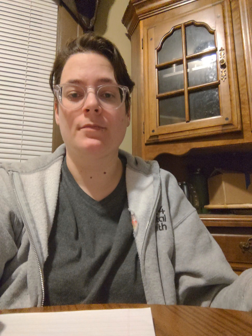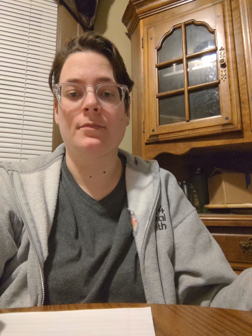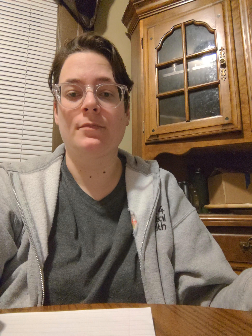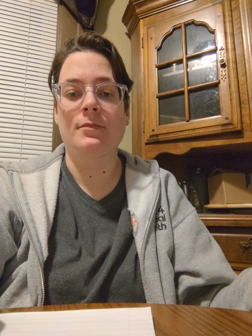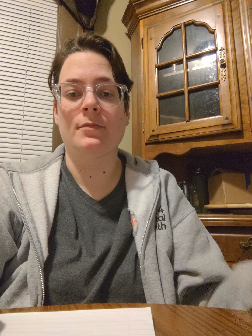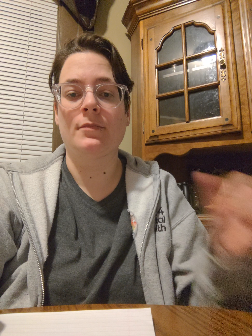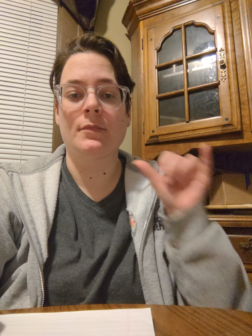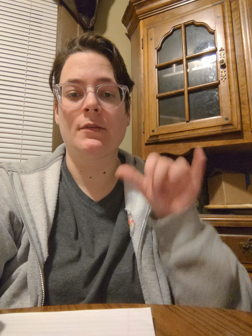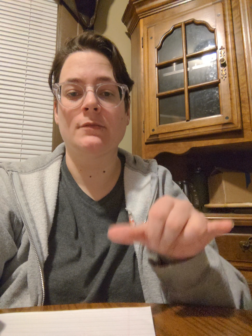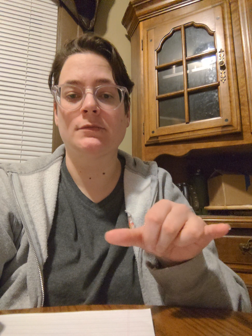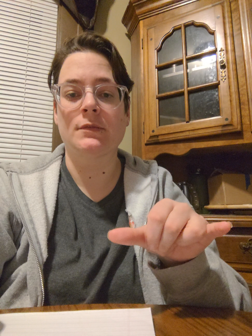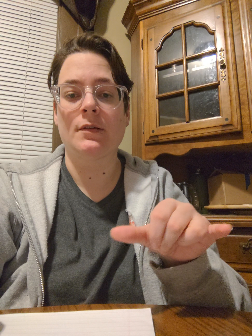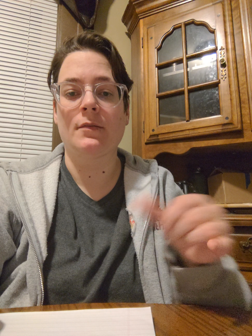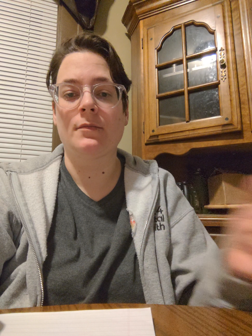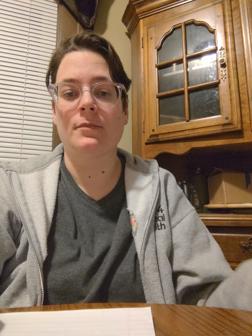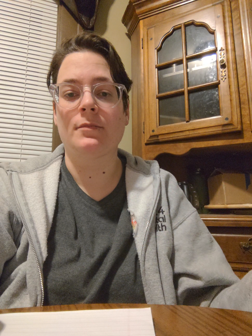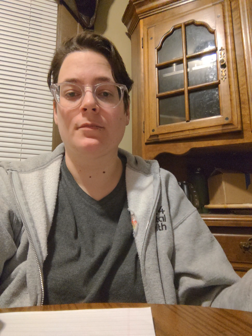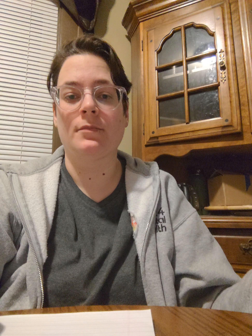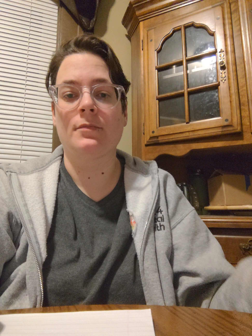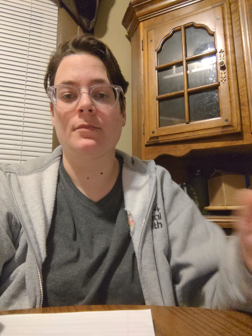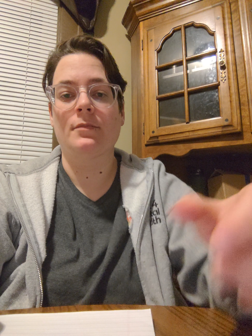stay